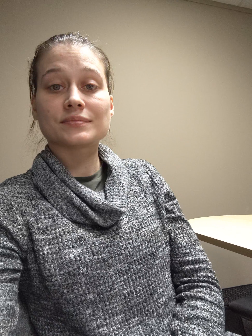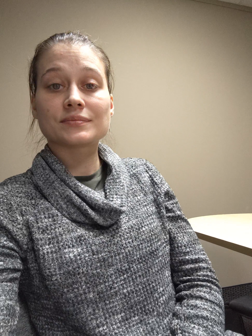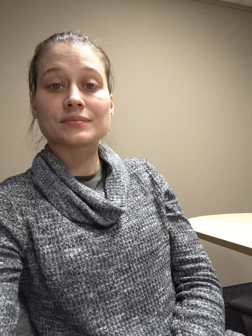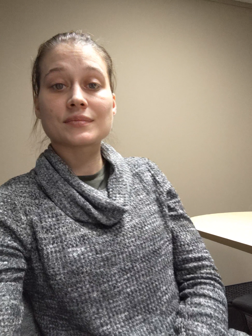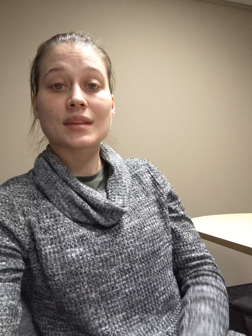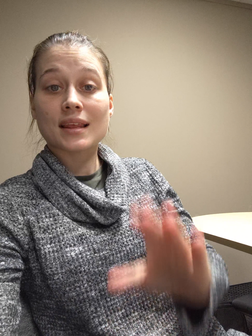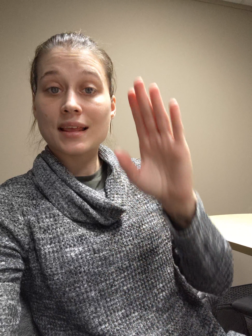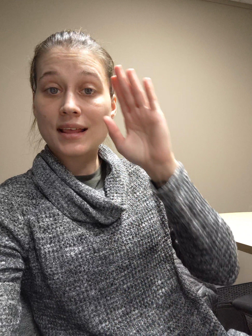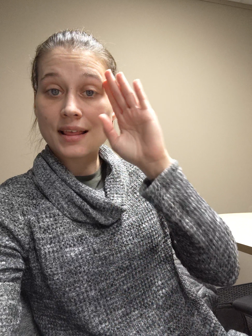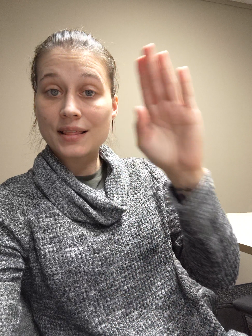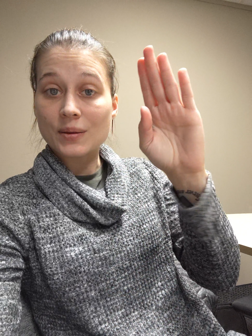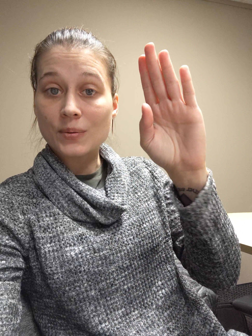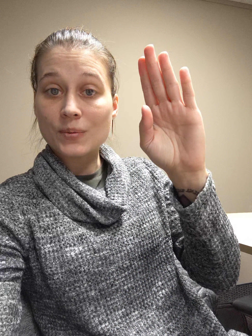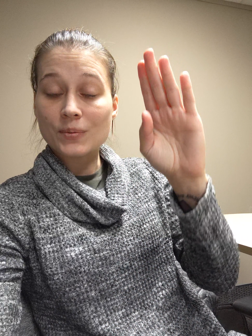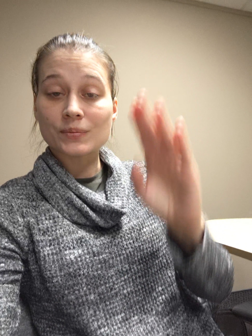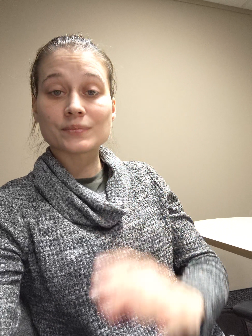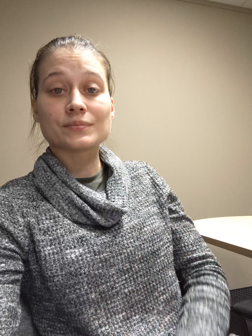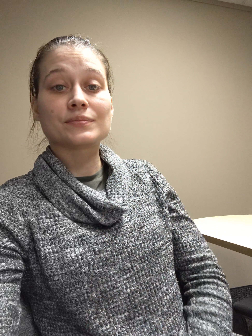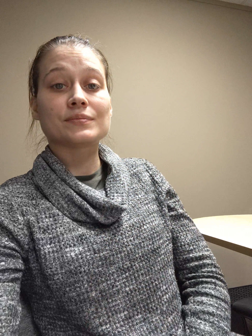hello